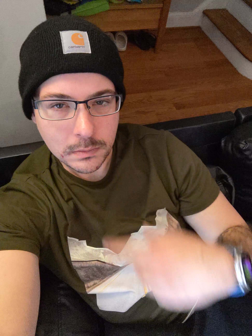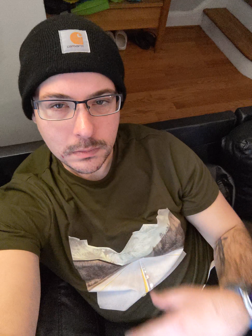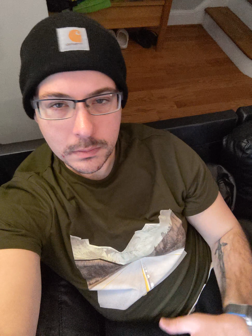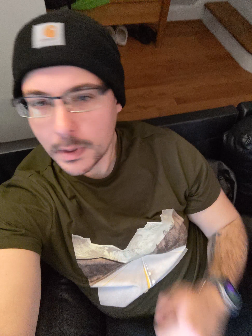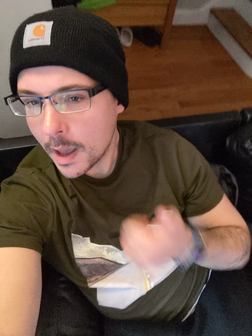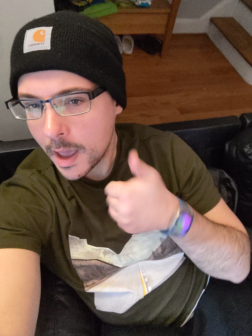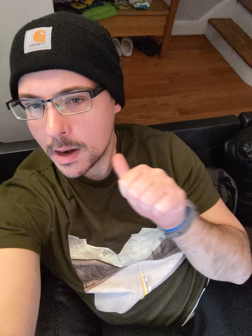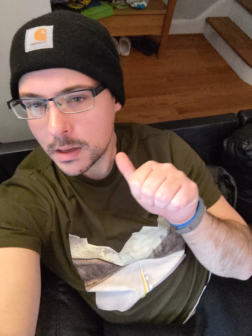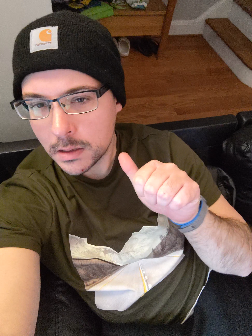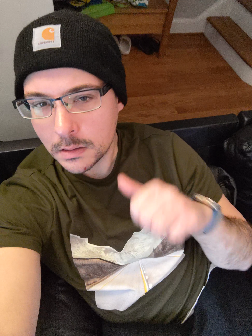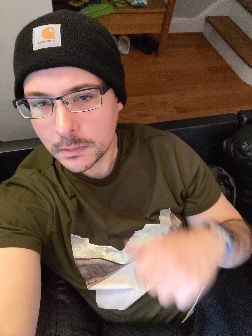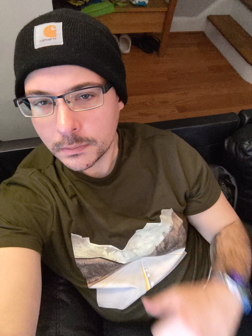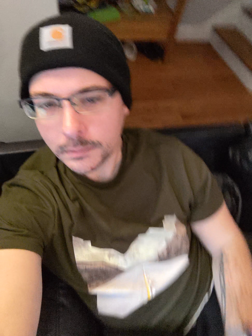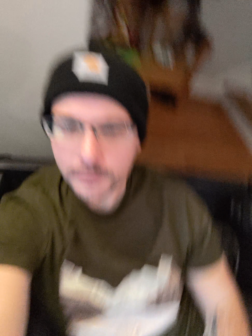any